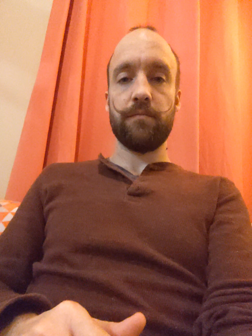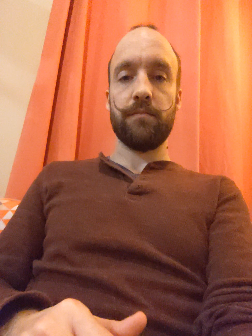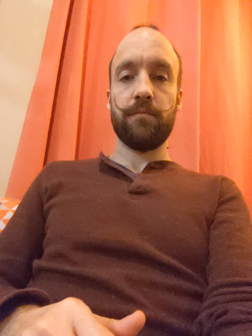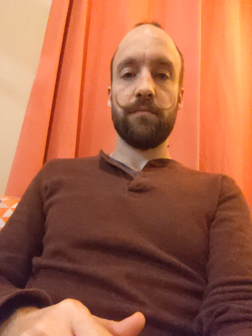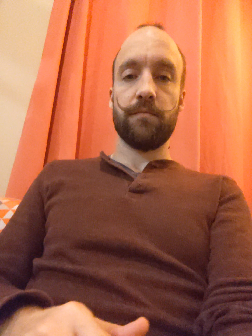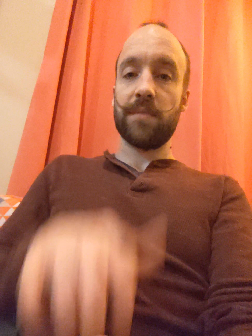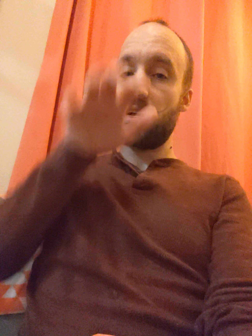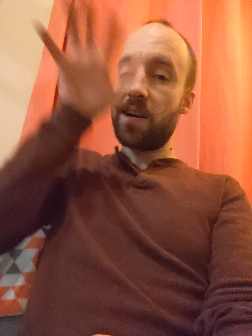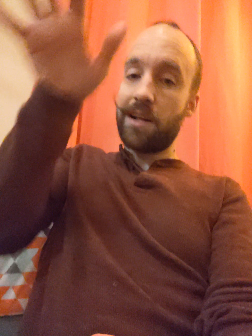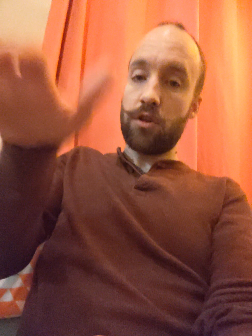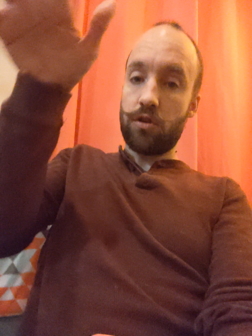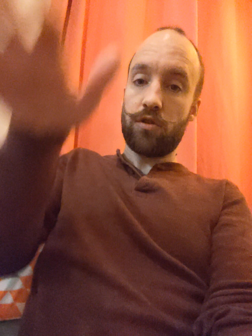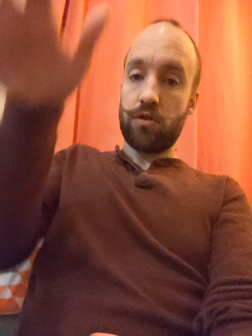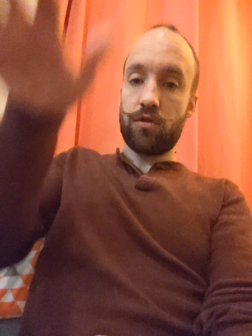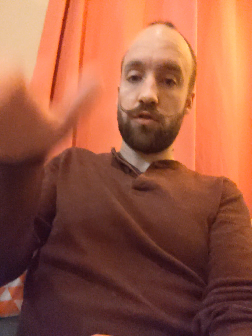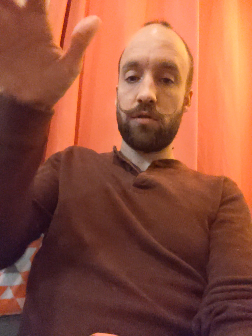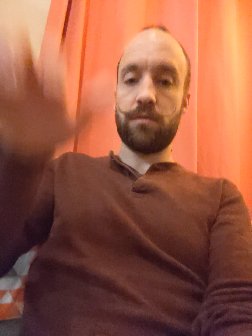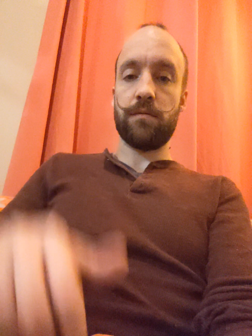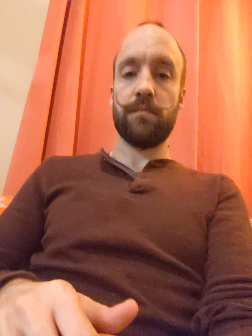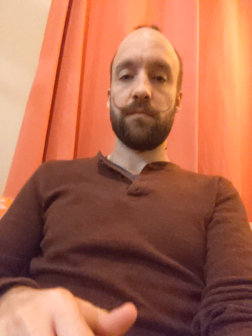alligator